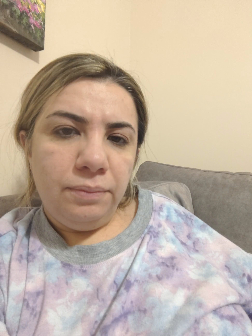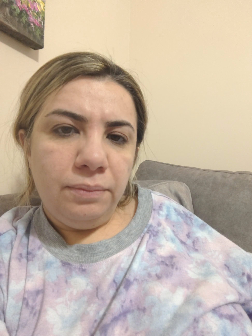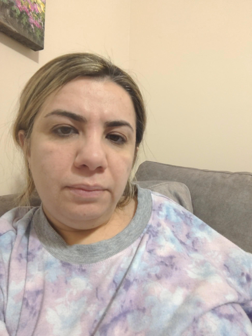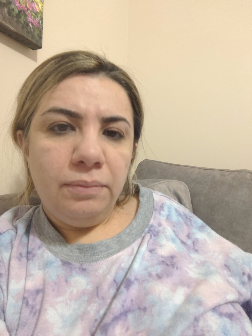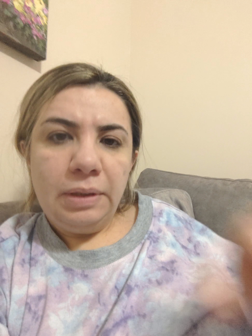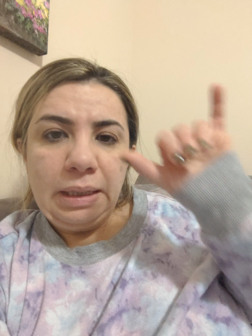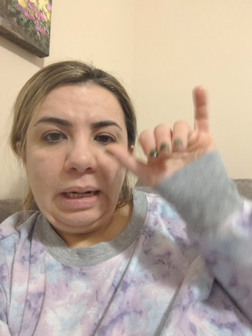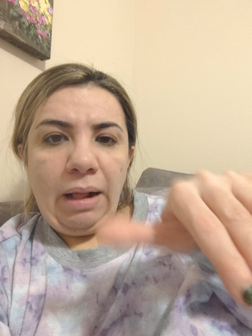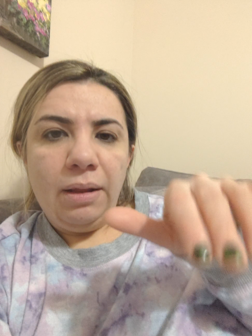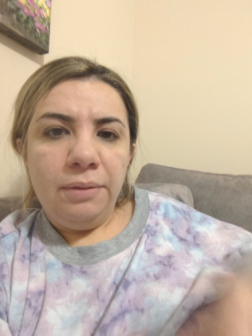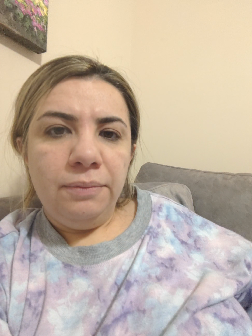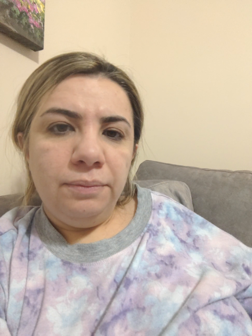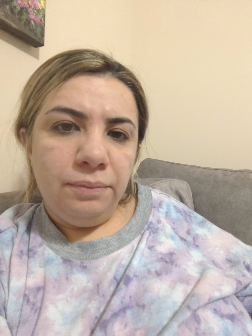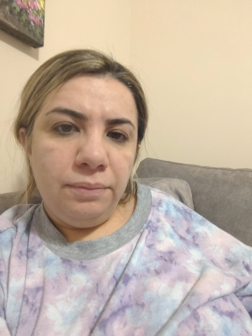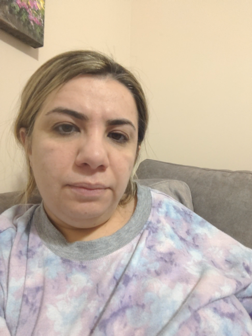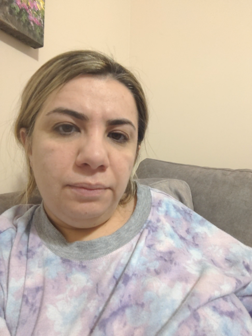that